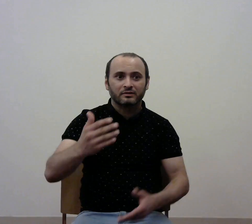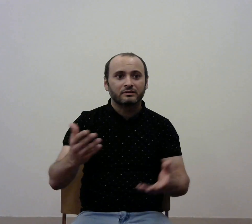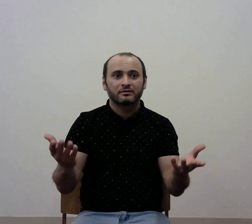necə